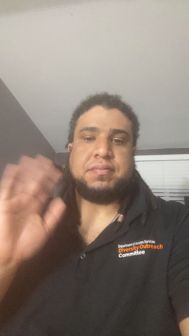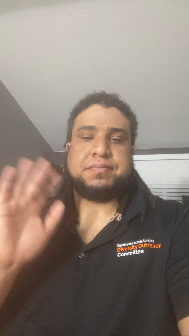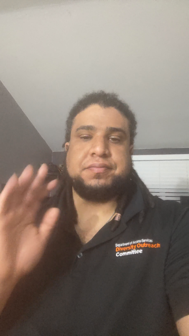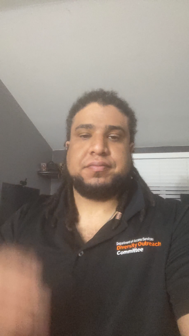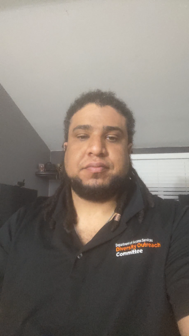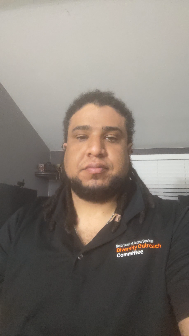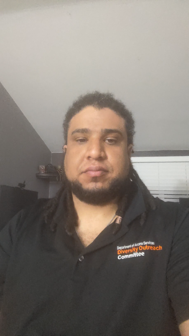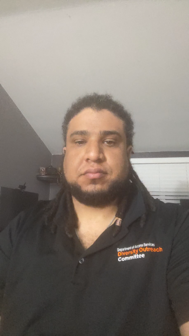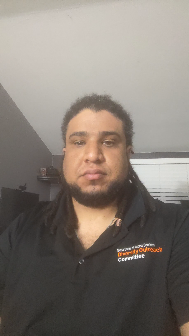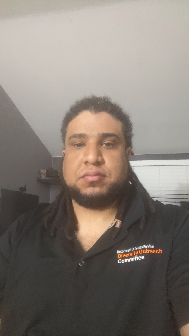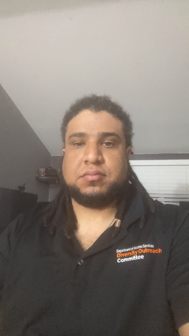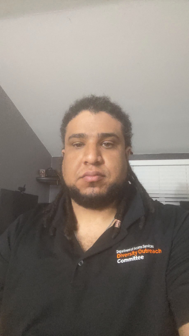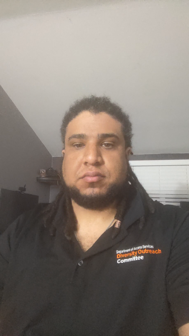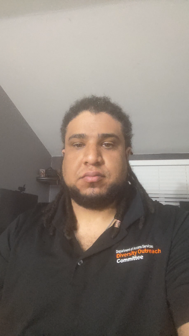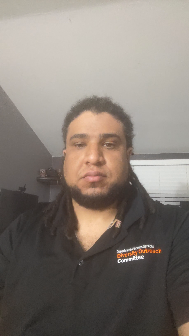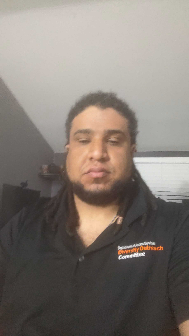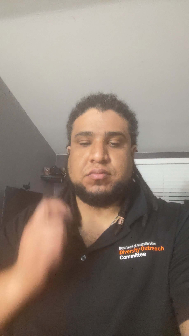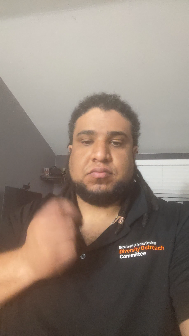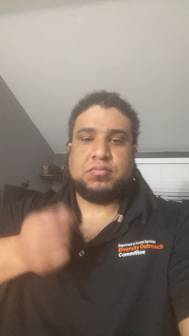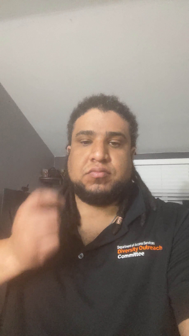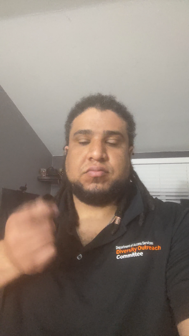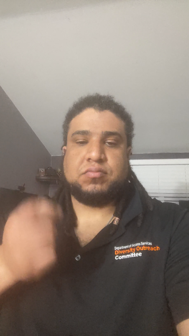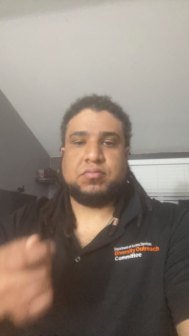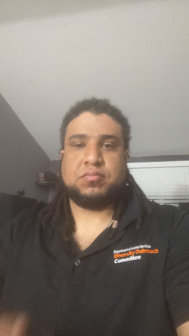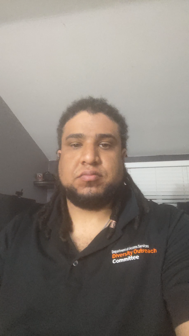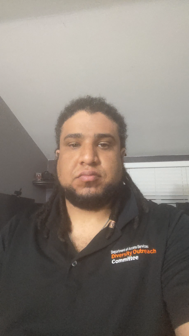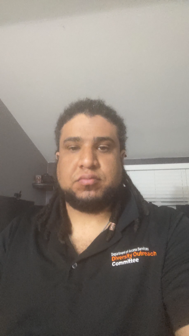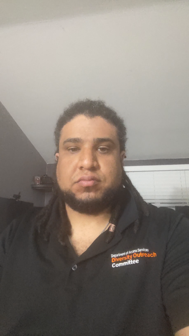cart